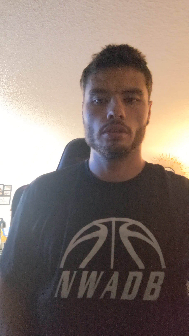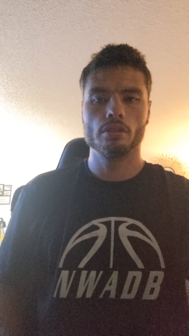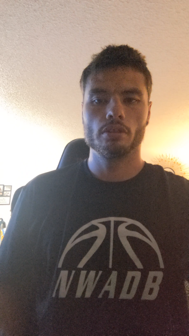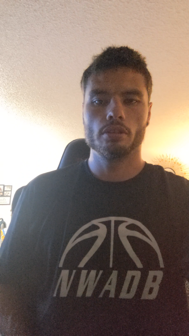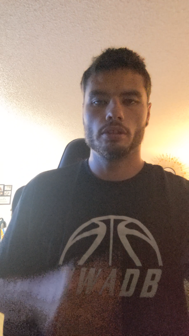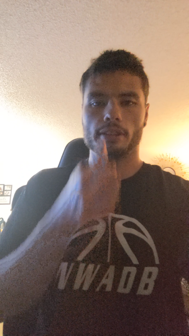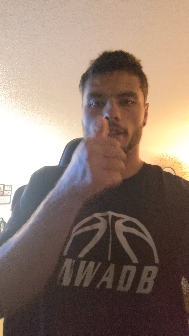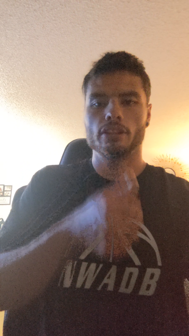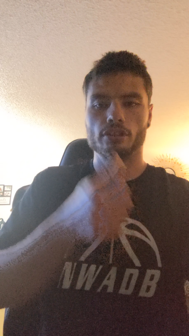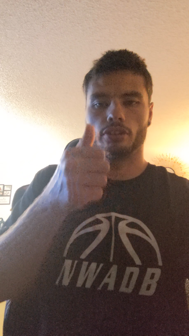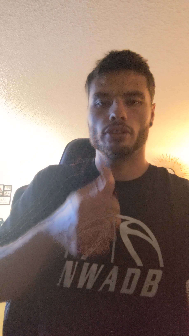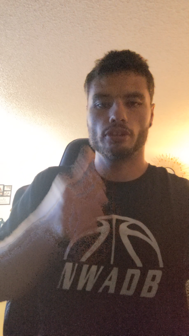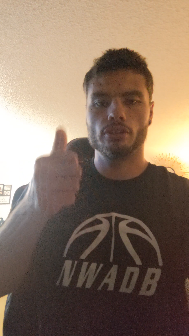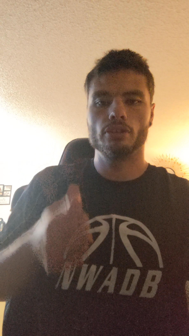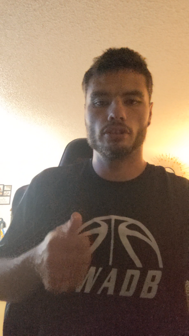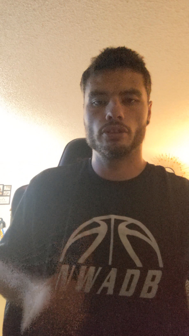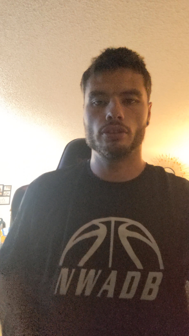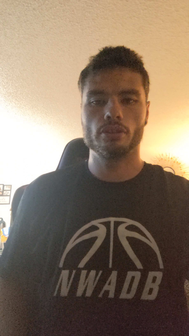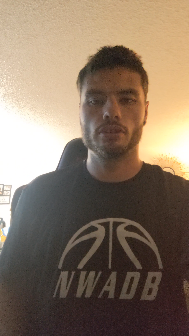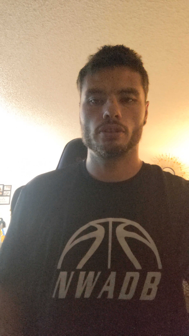each